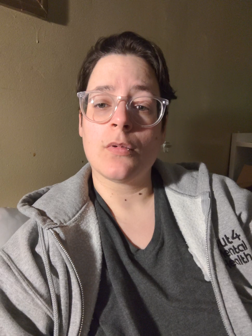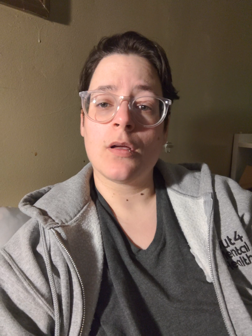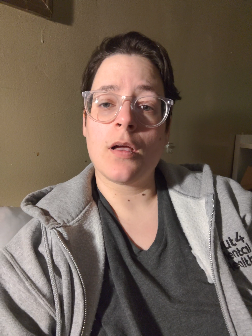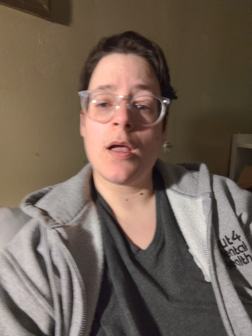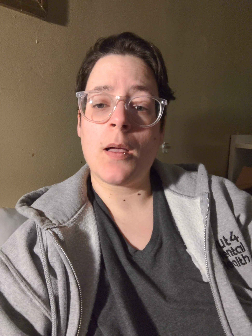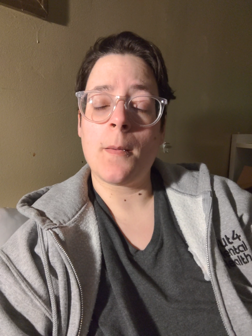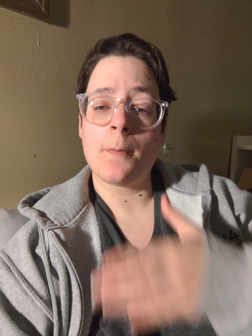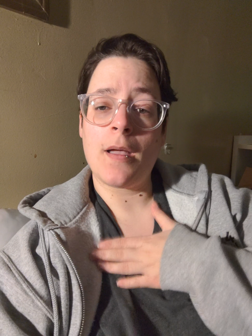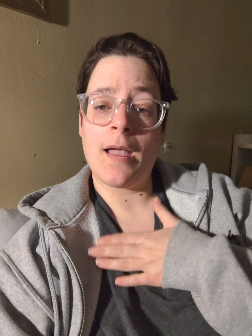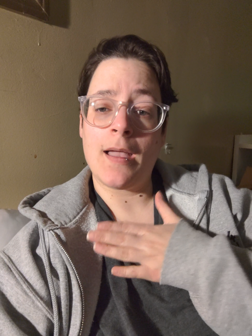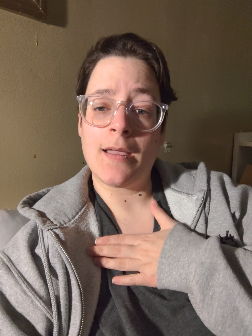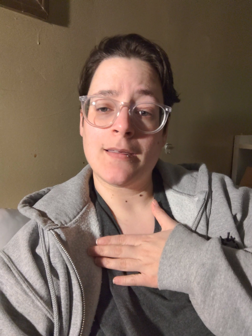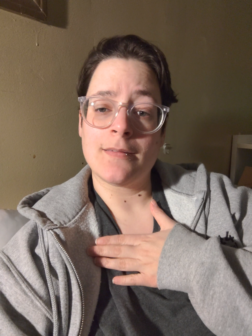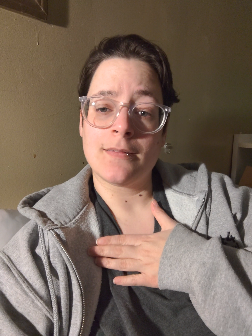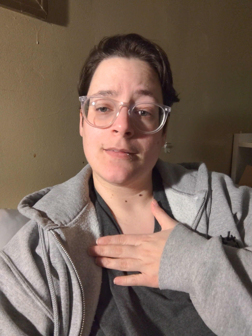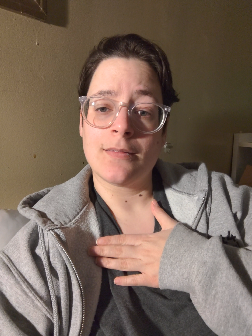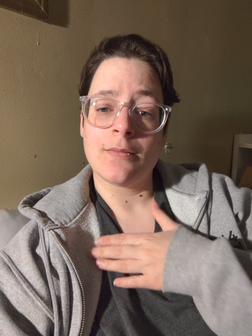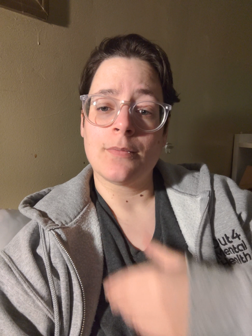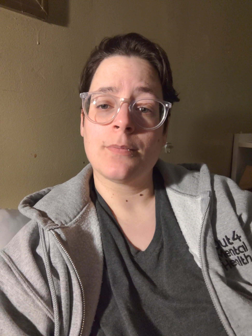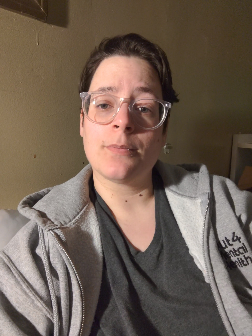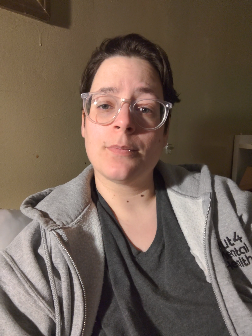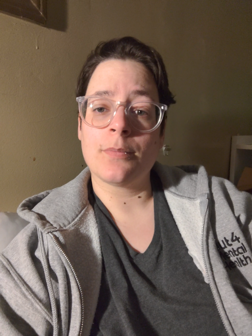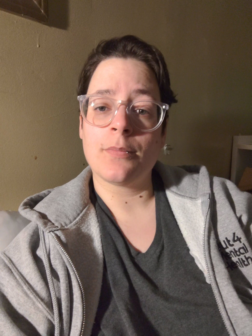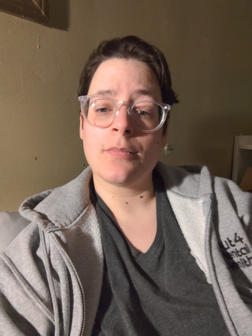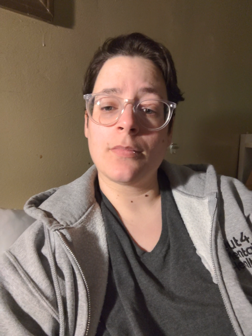my